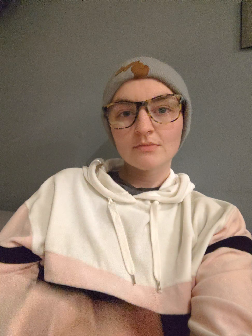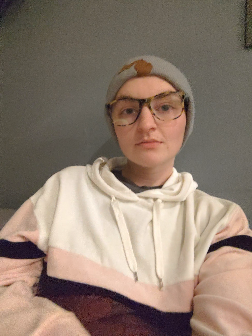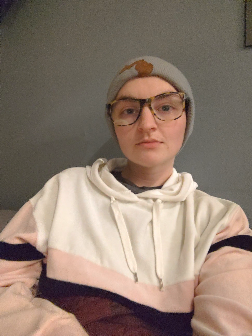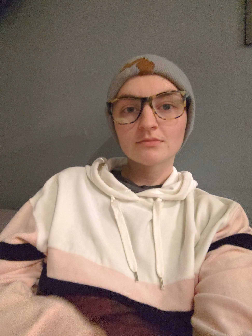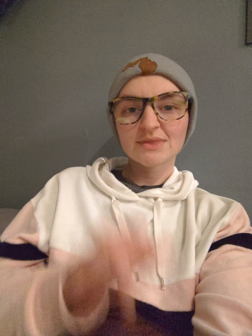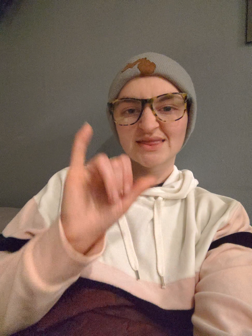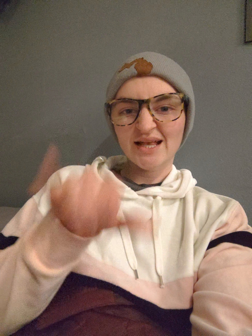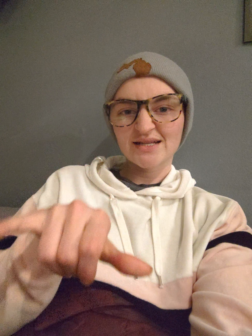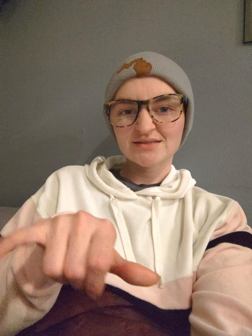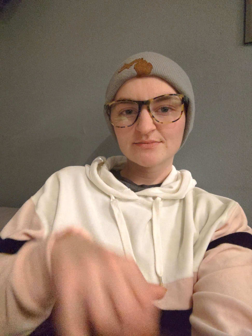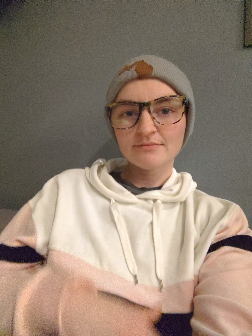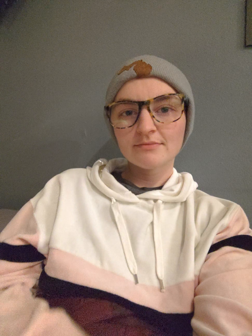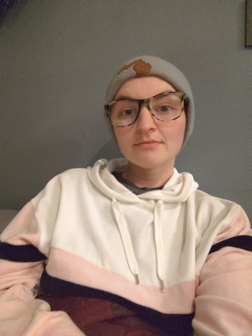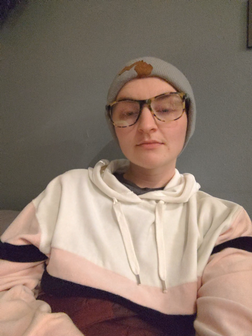that